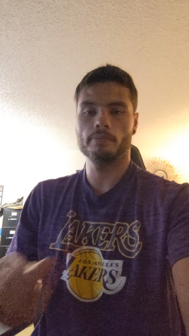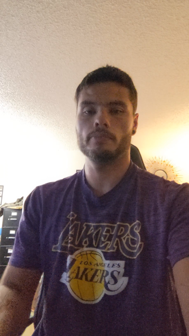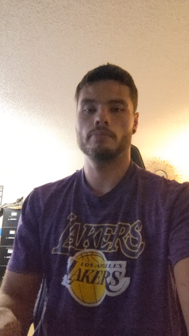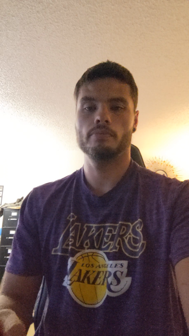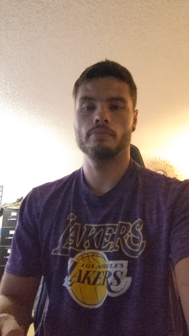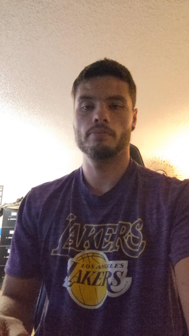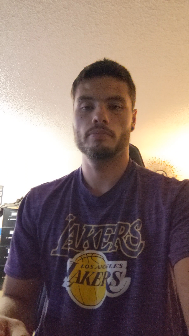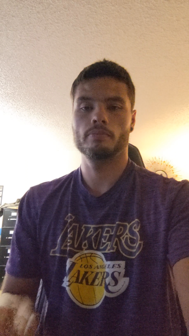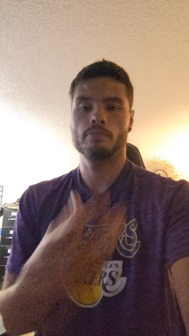poor